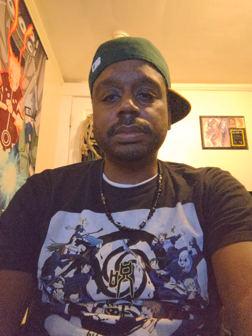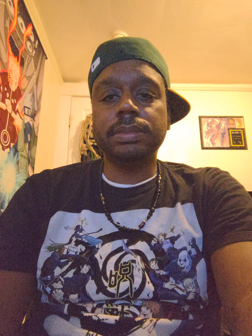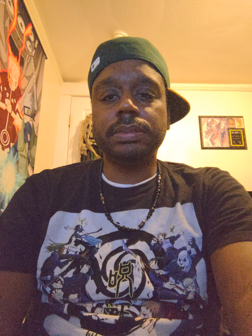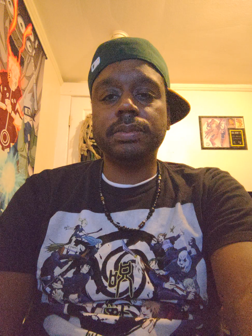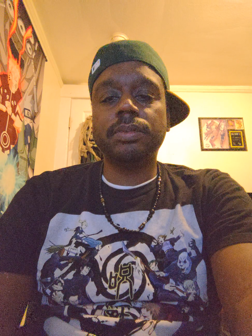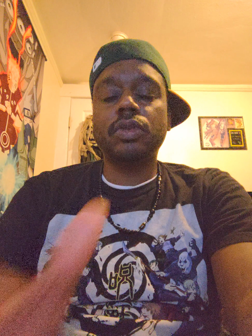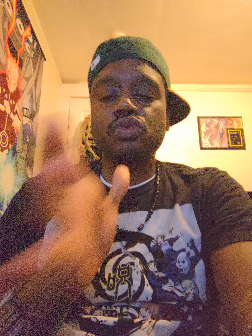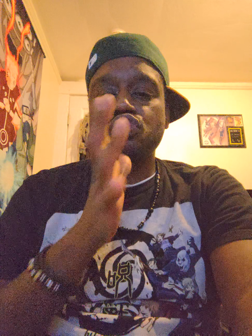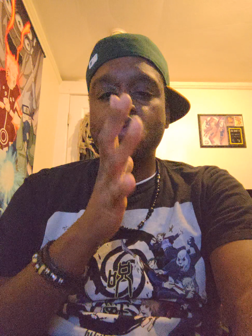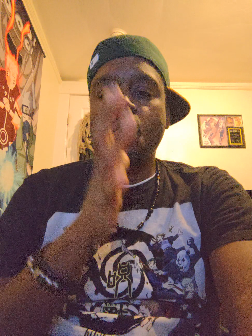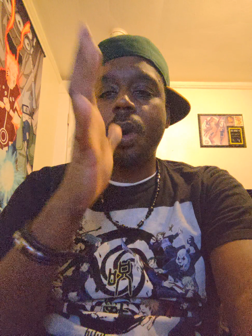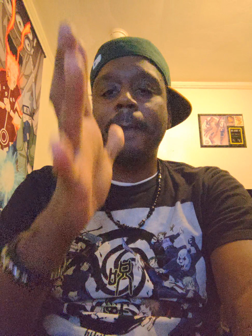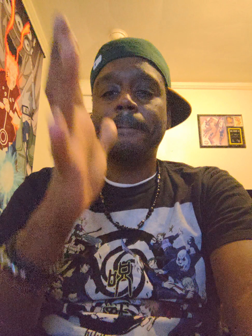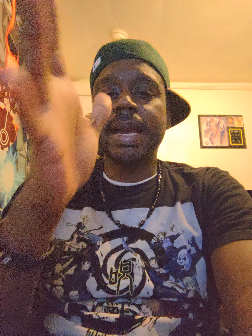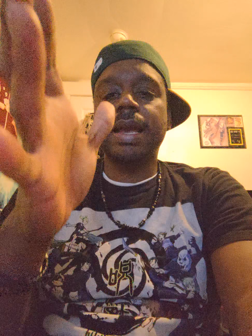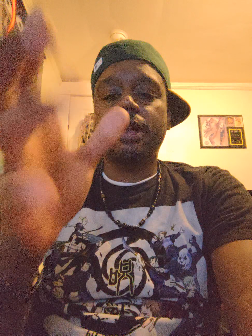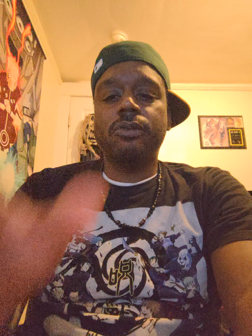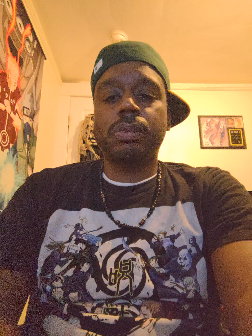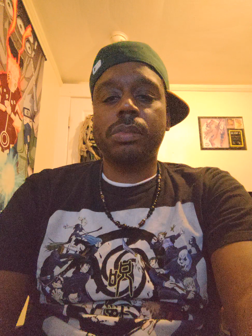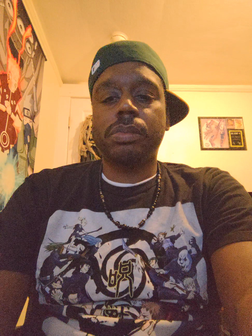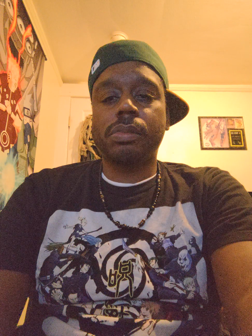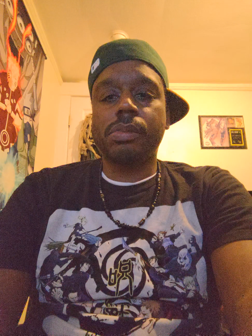grandma